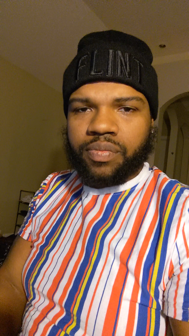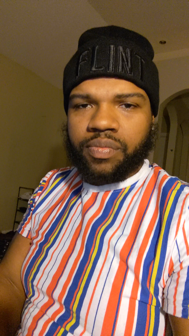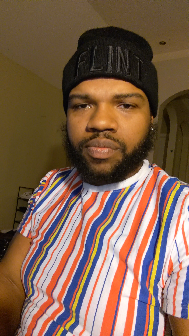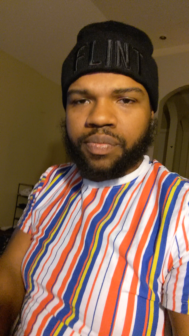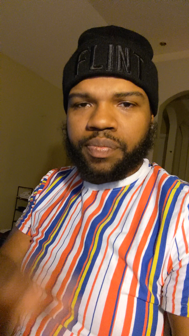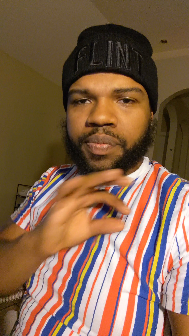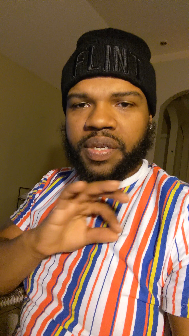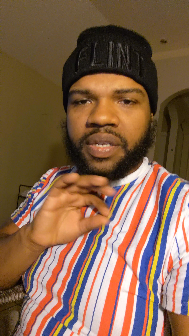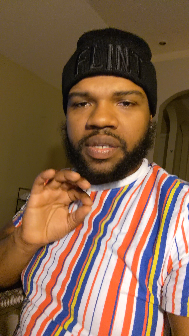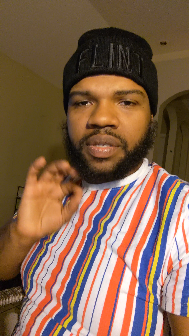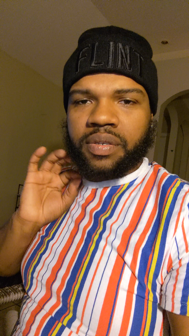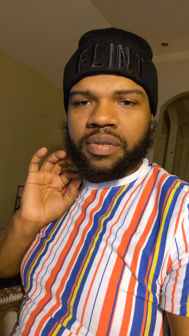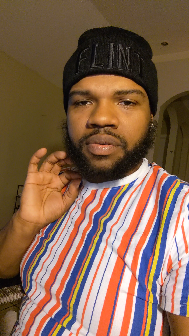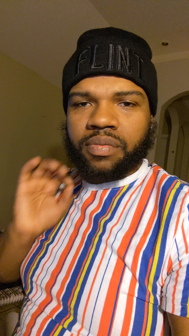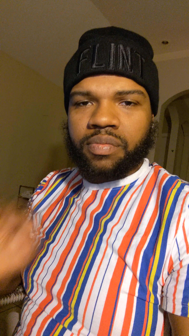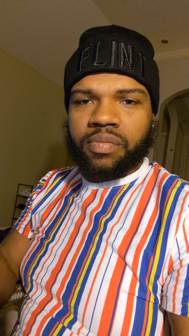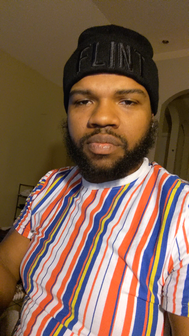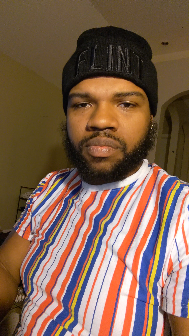beads